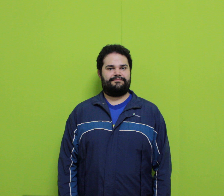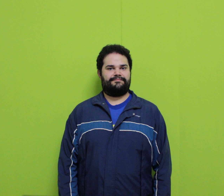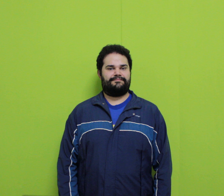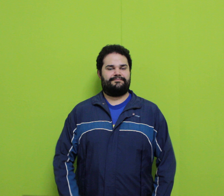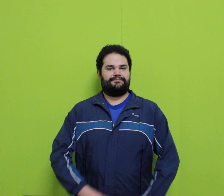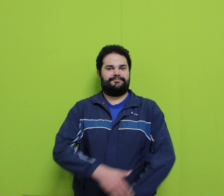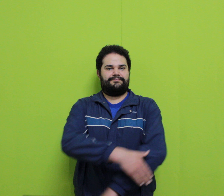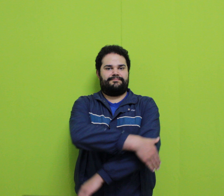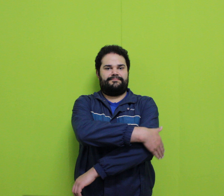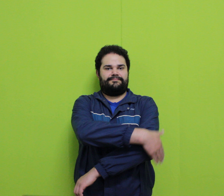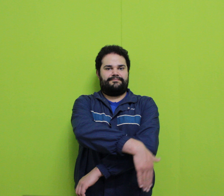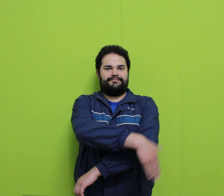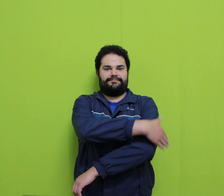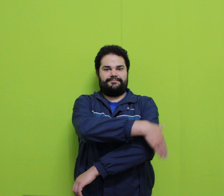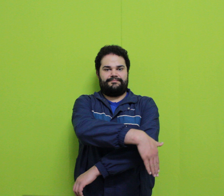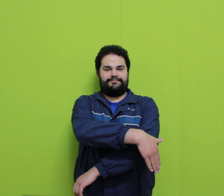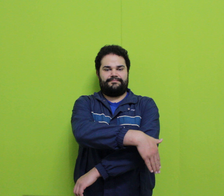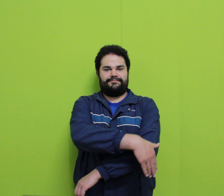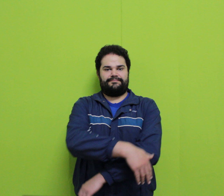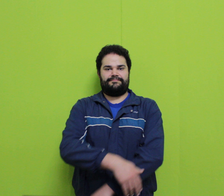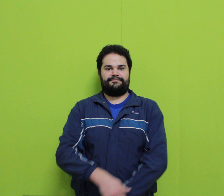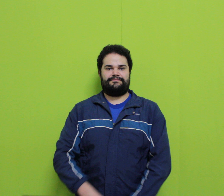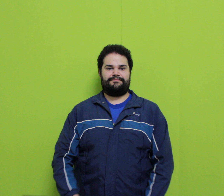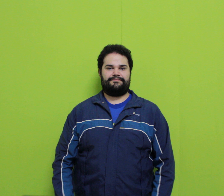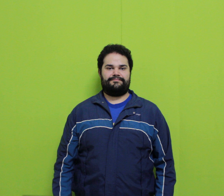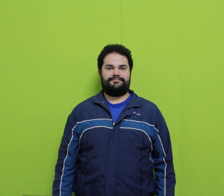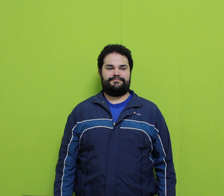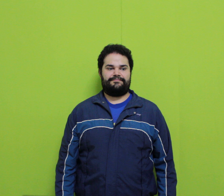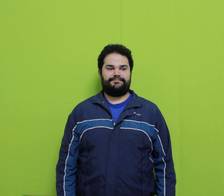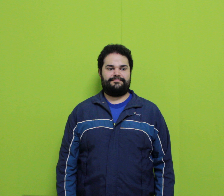esquina